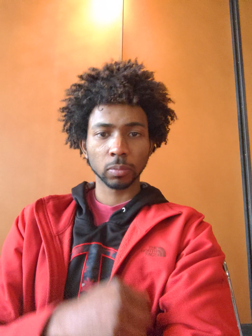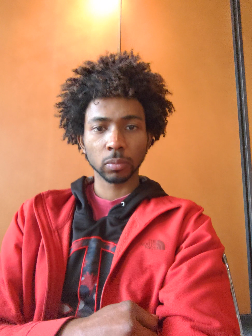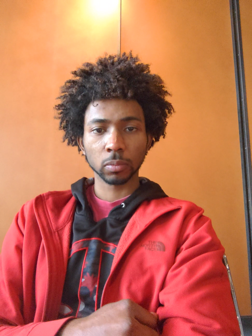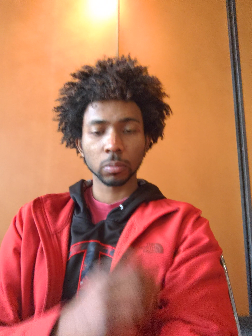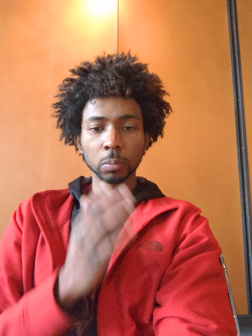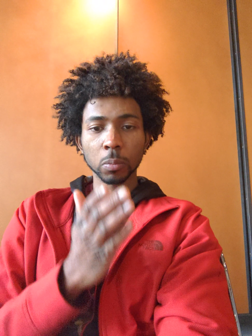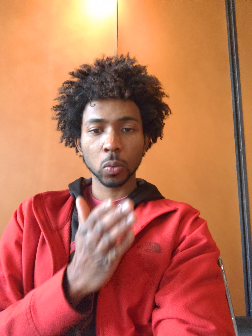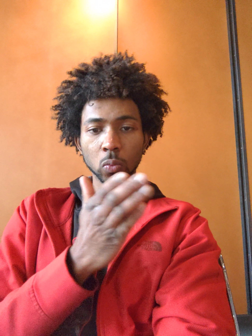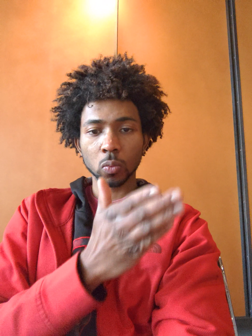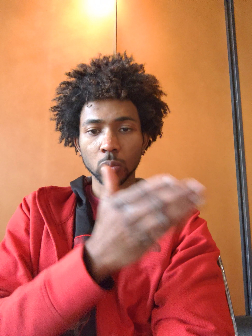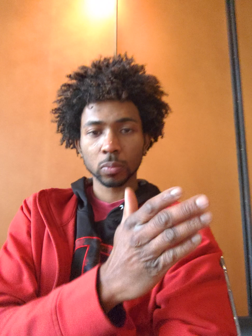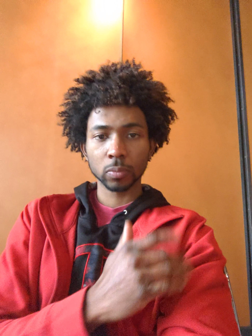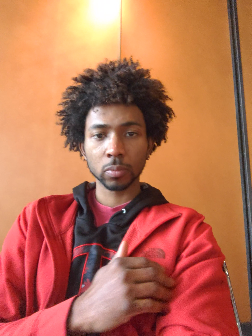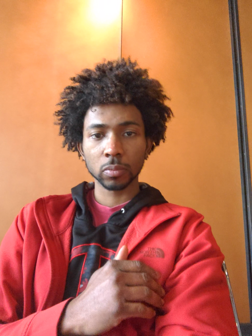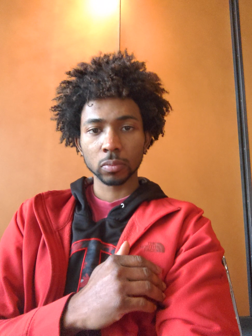boat